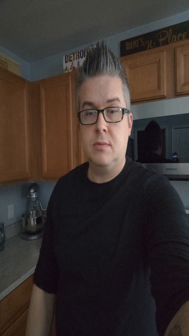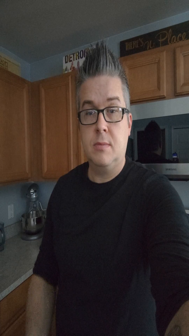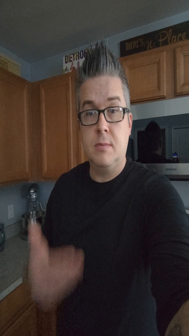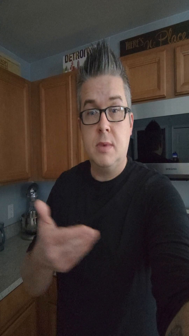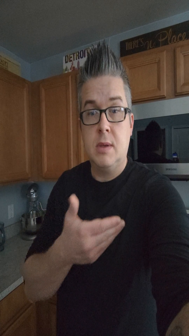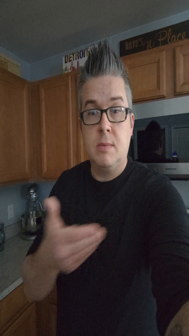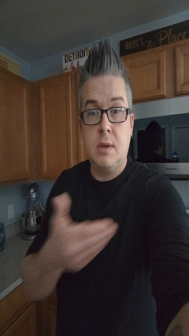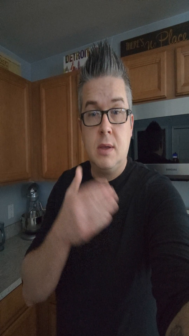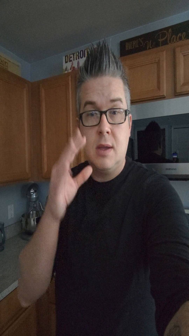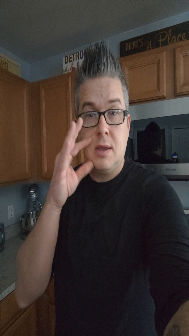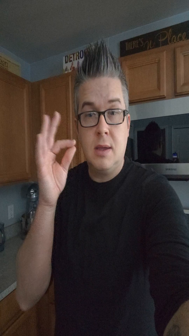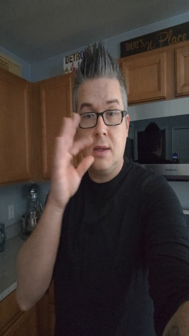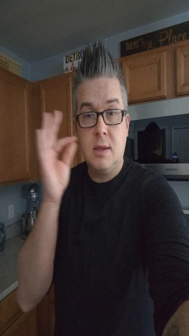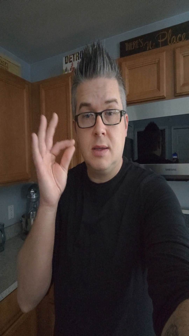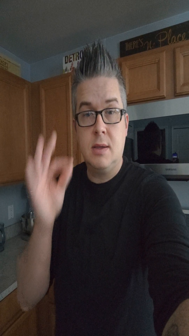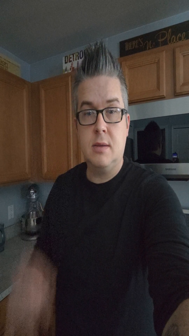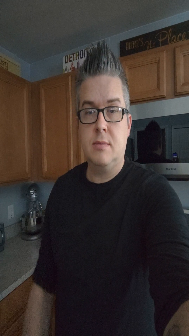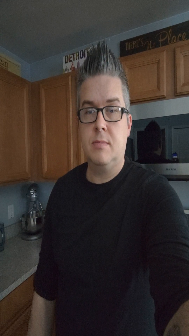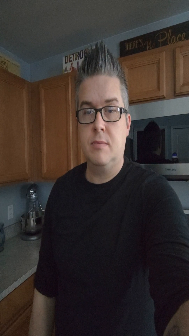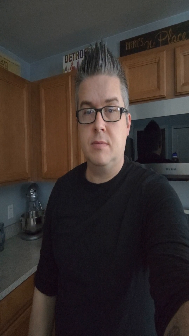kitty